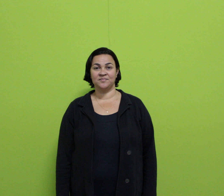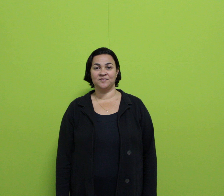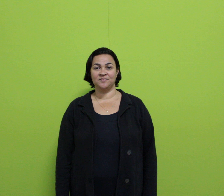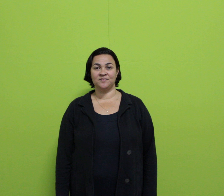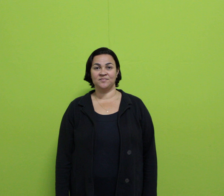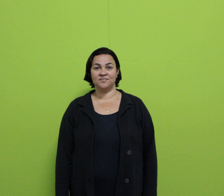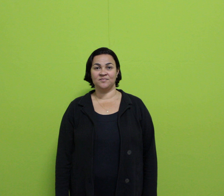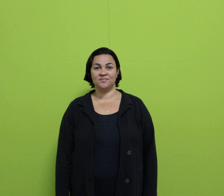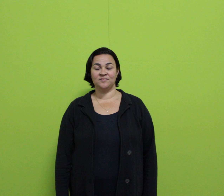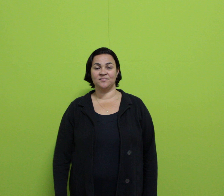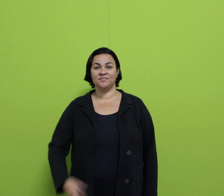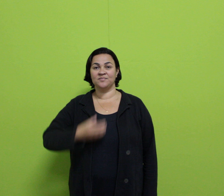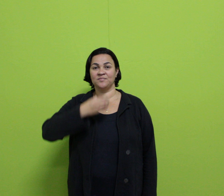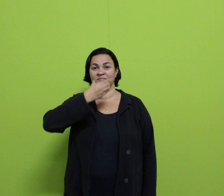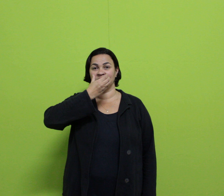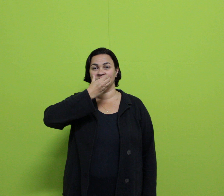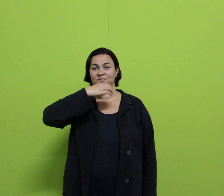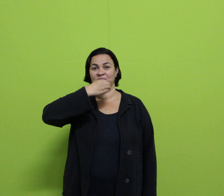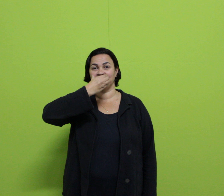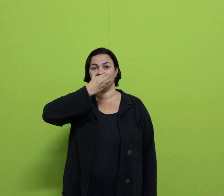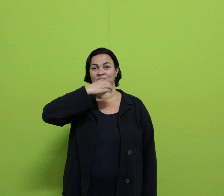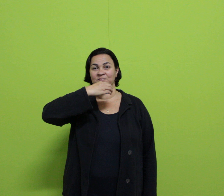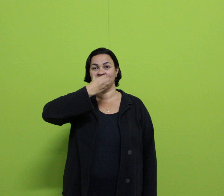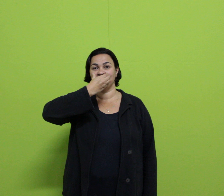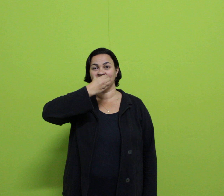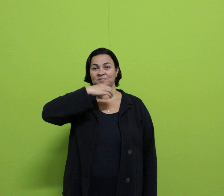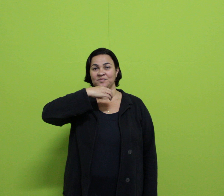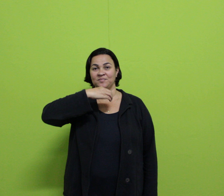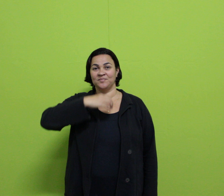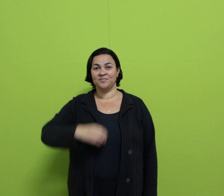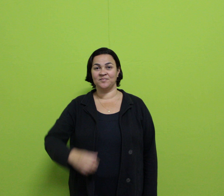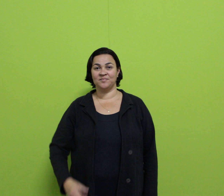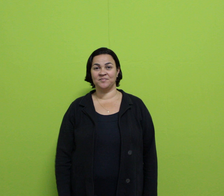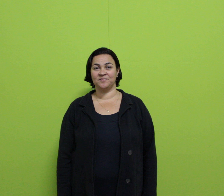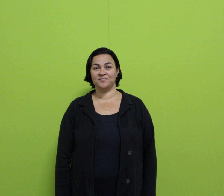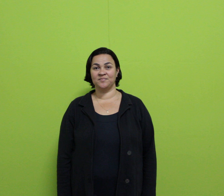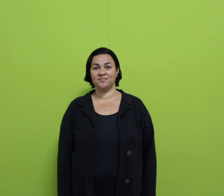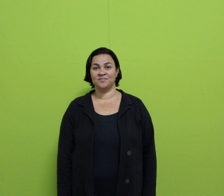maçã